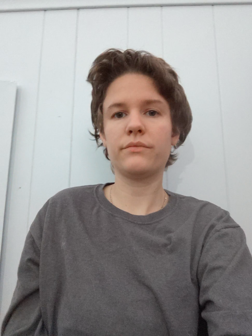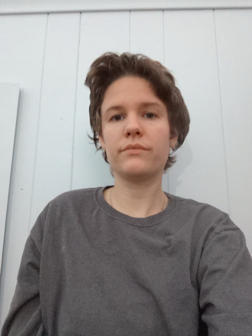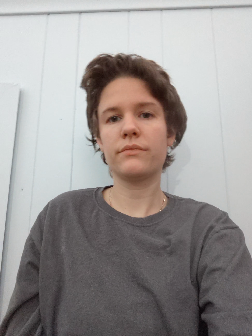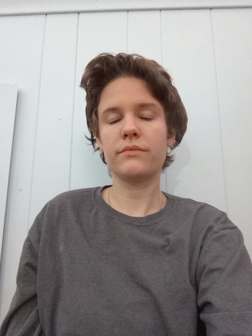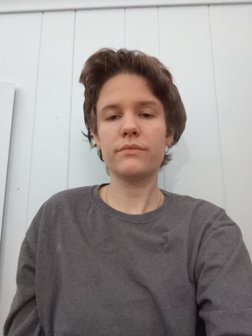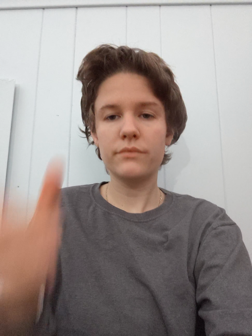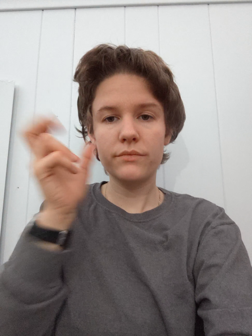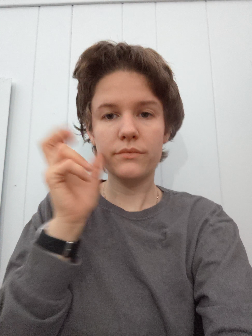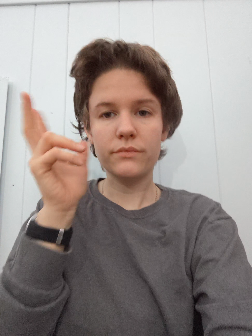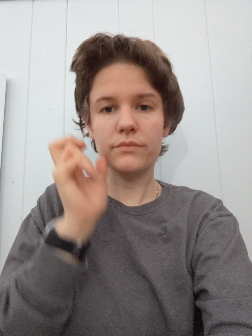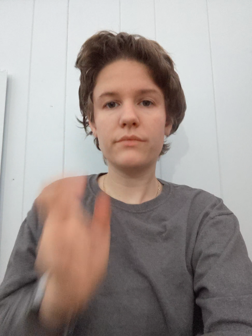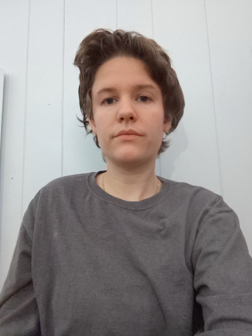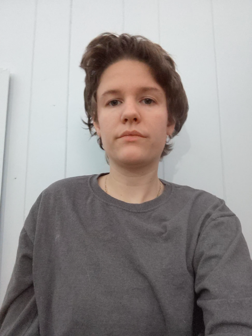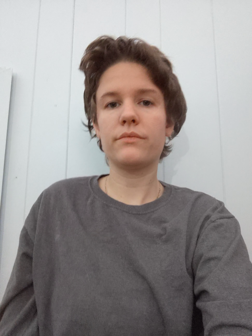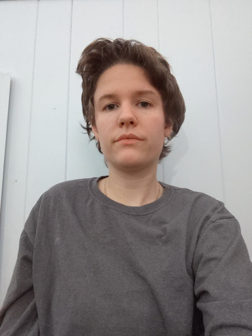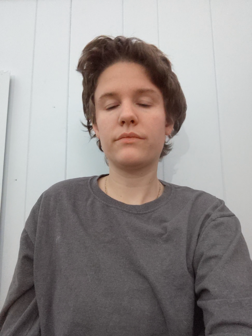listen